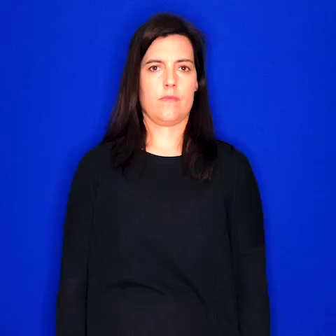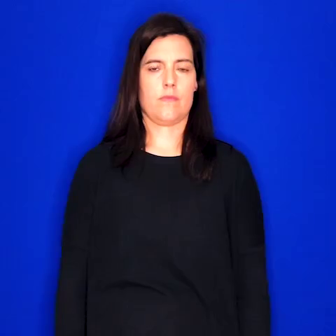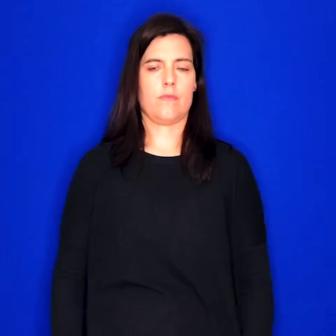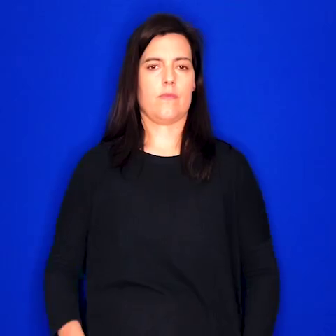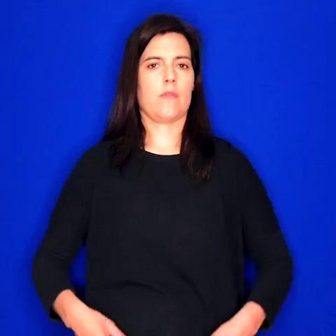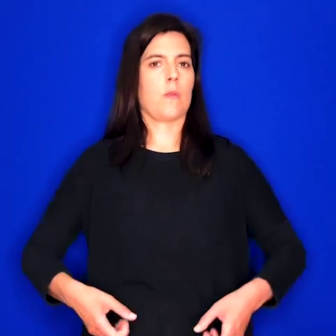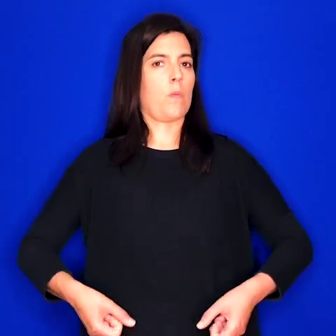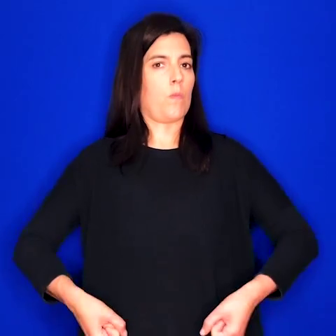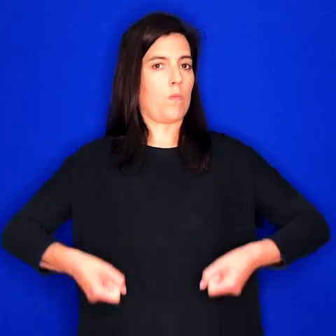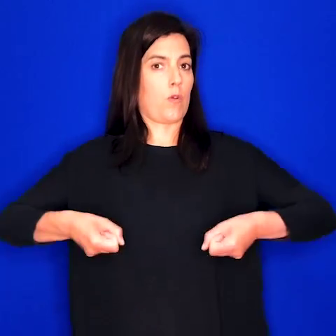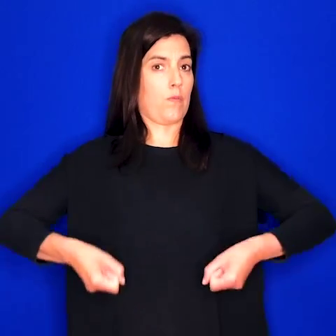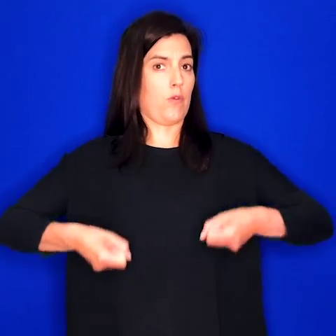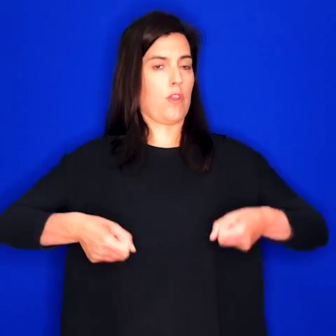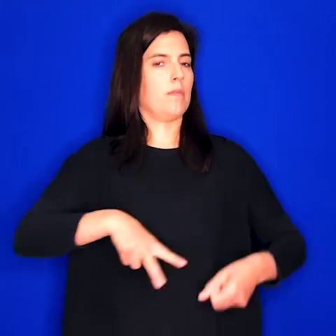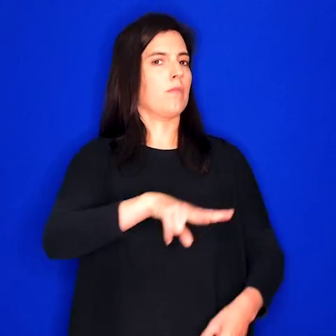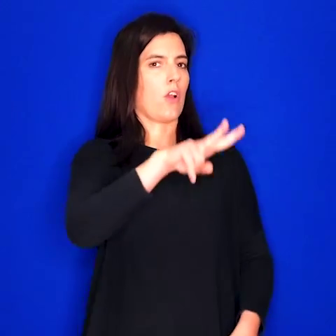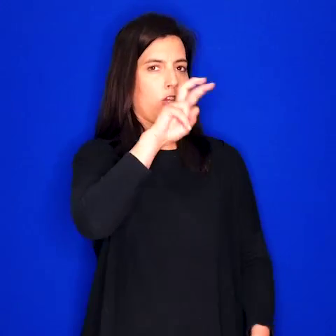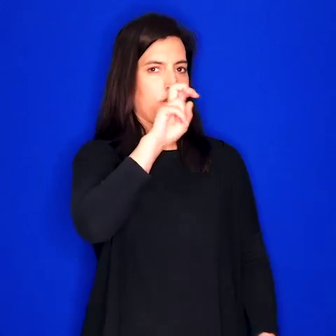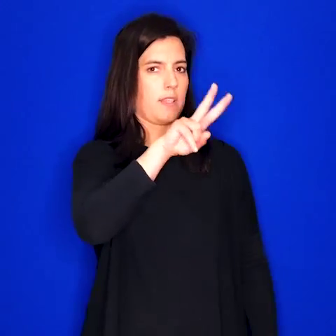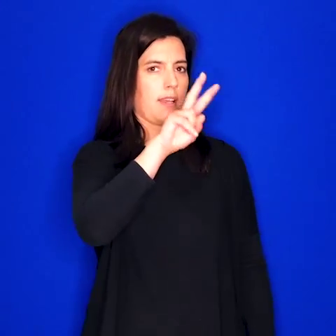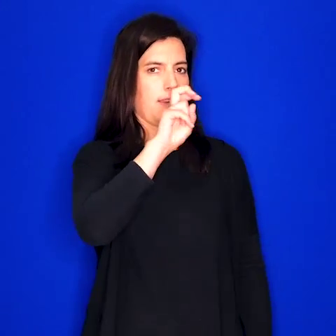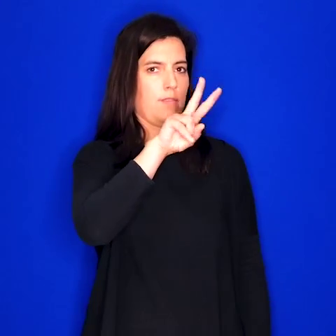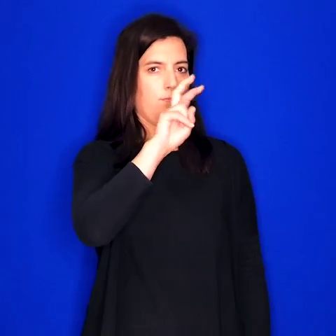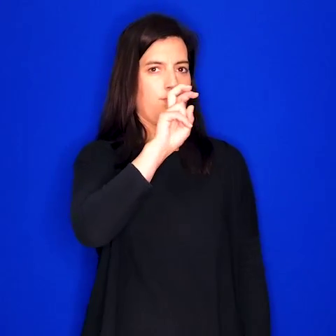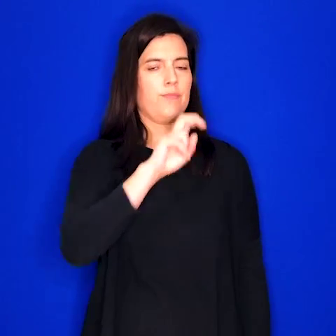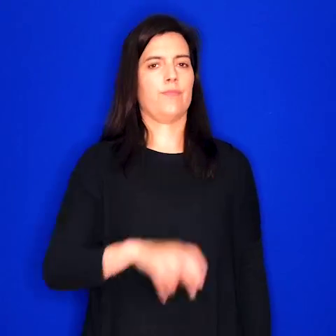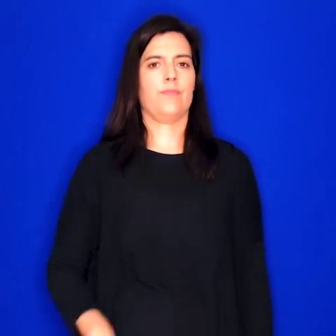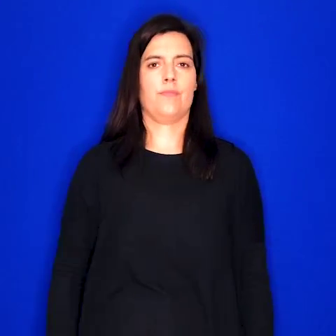bombona respirar